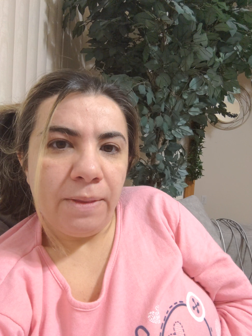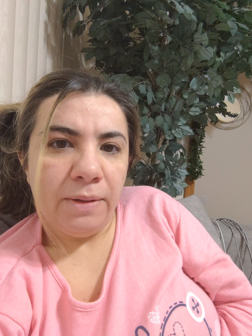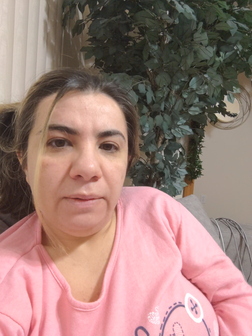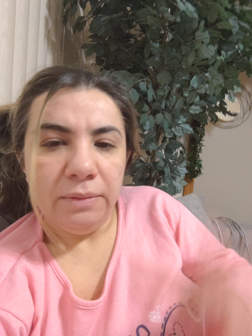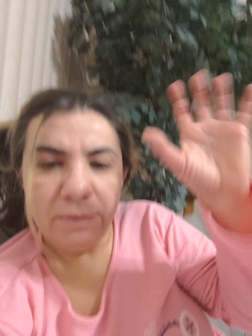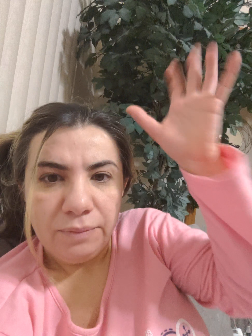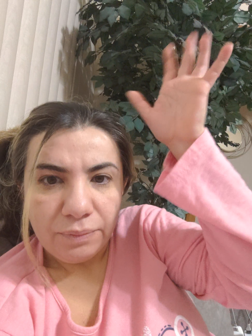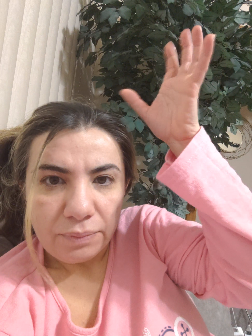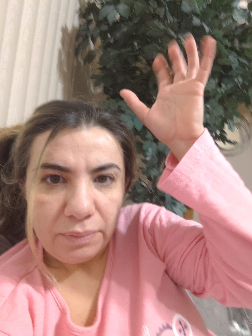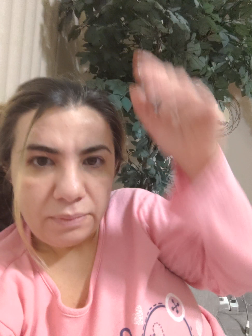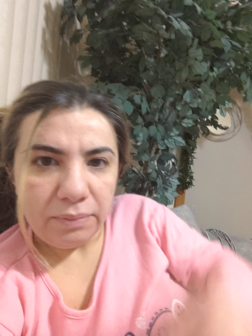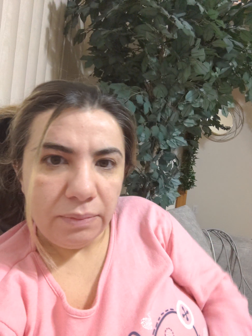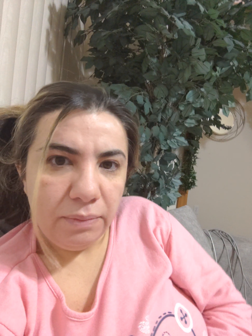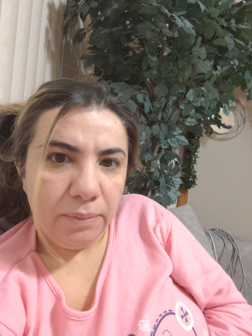cloud